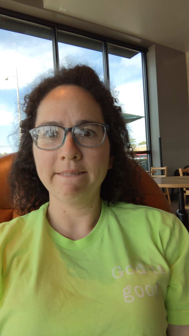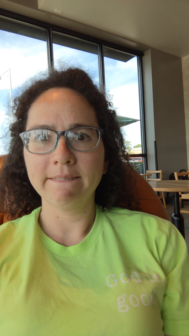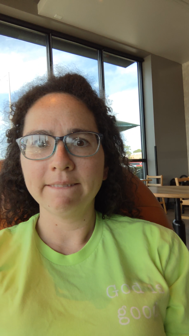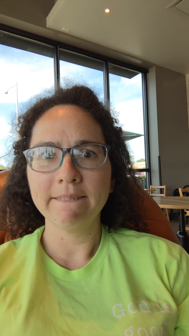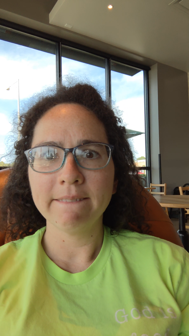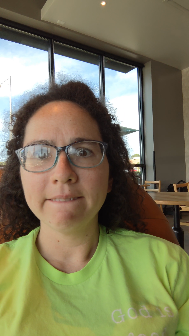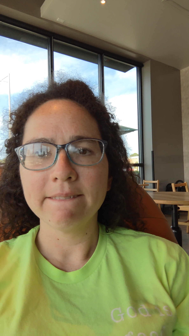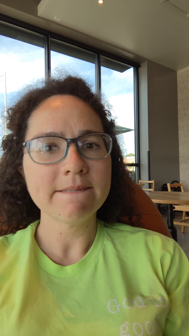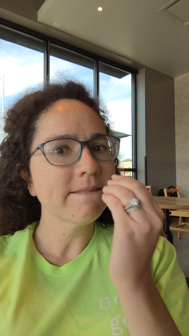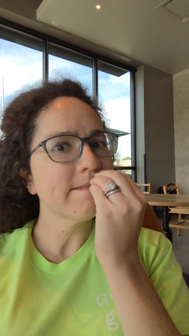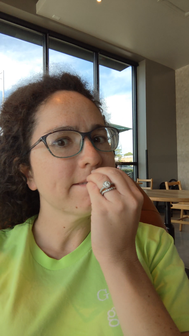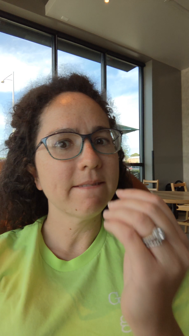eat